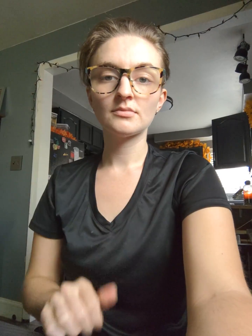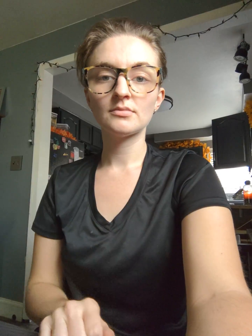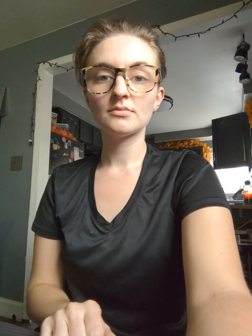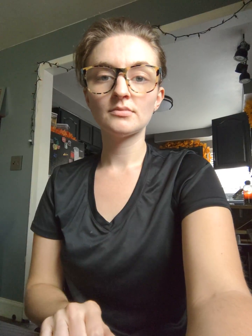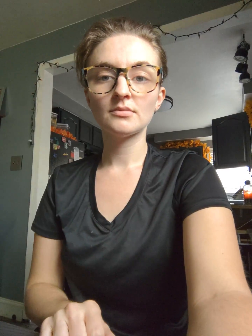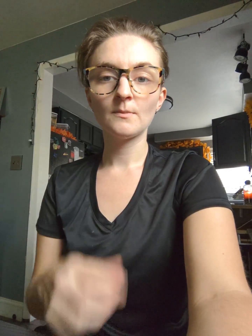ball